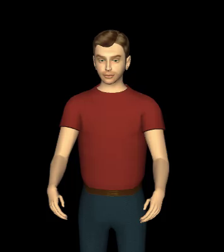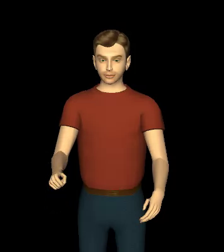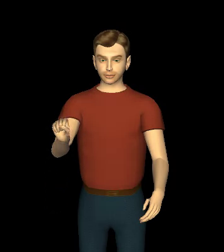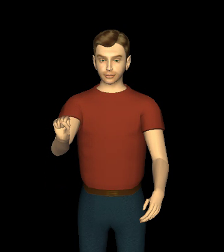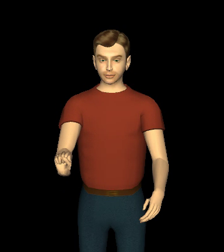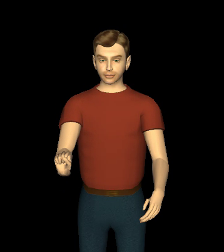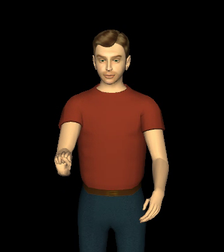جنوب